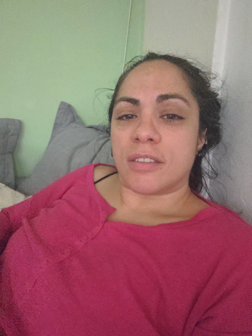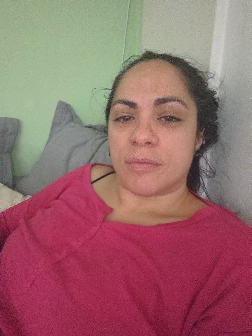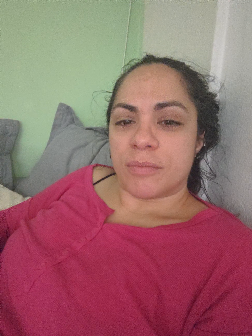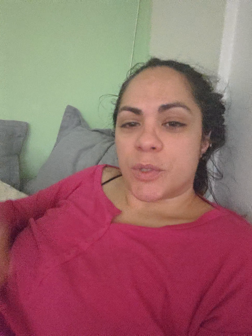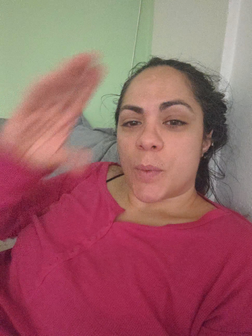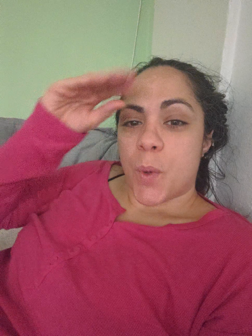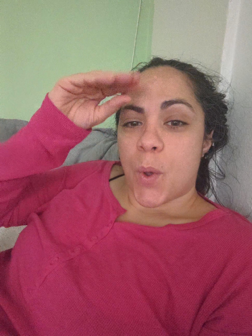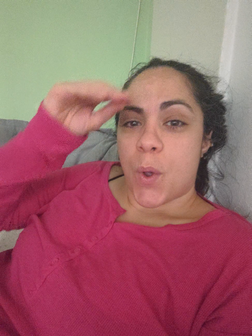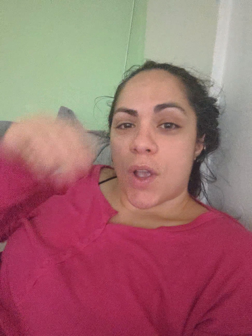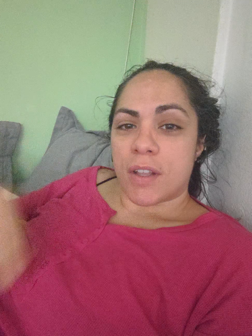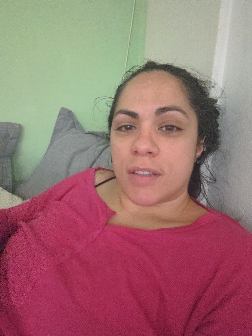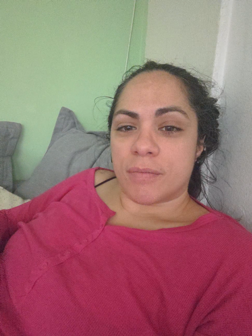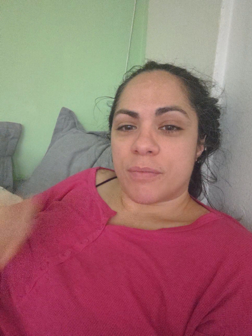boy